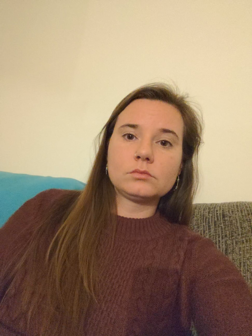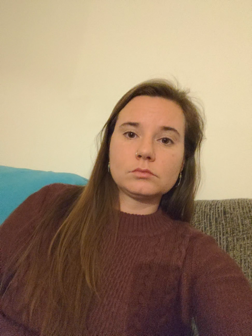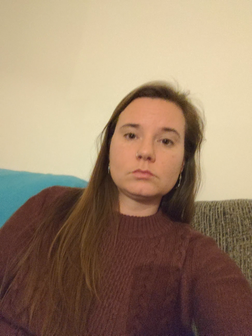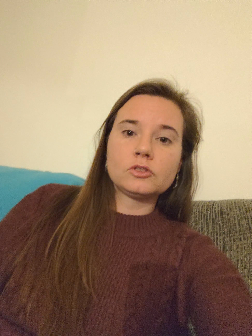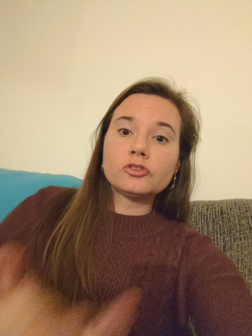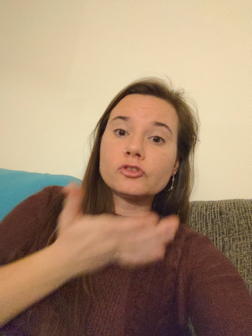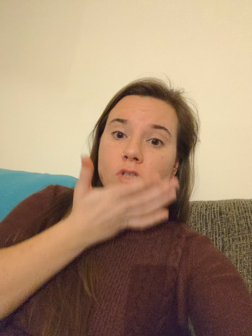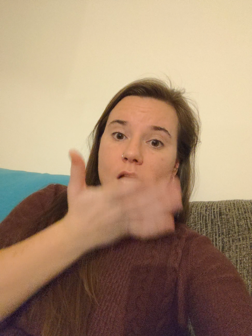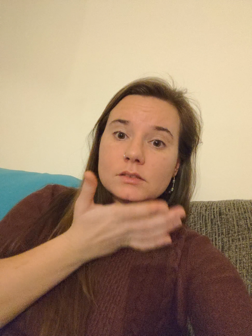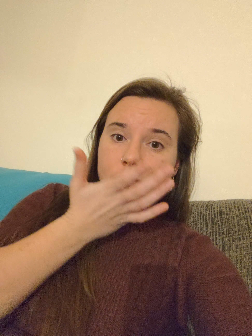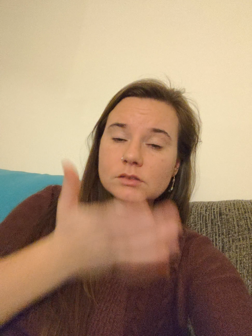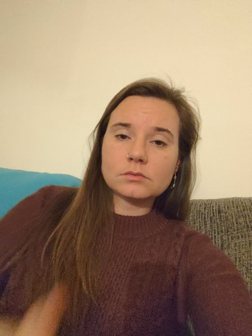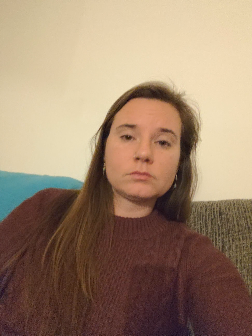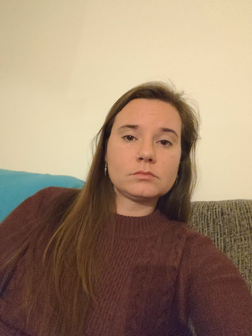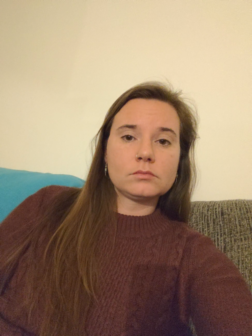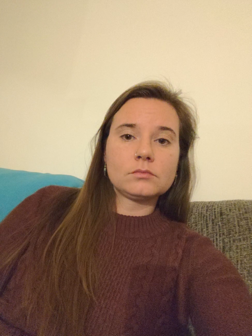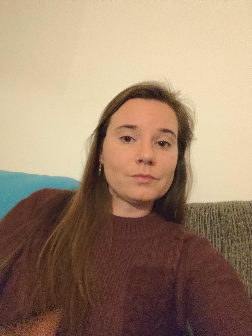grass